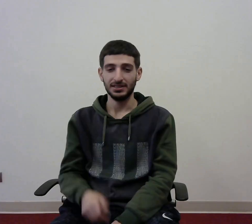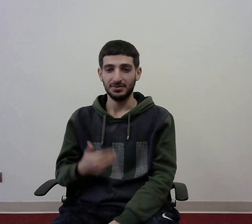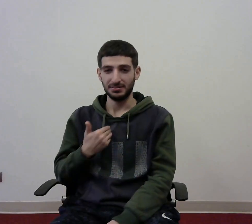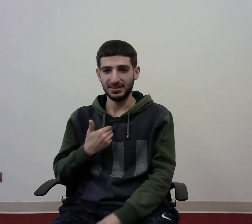mən